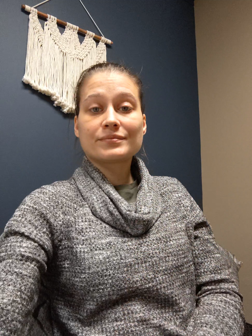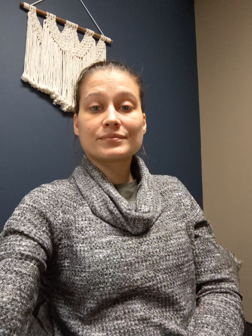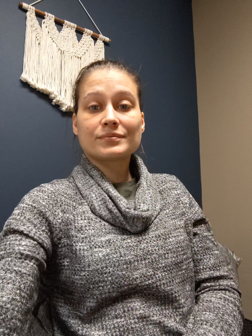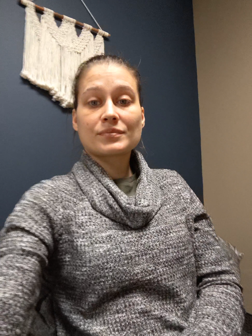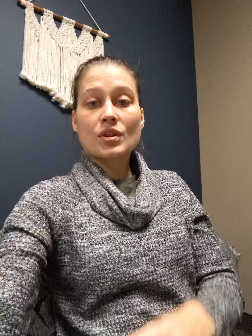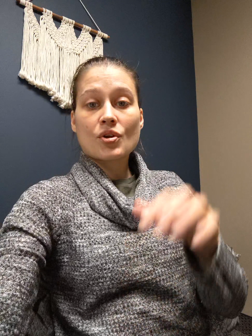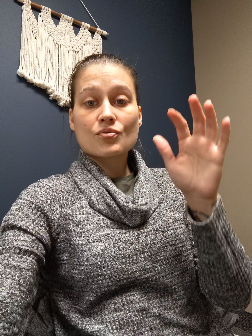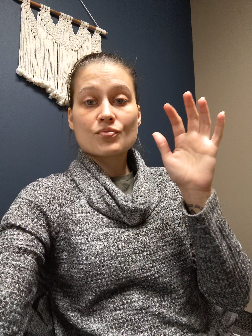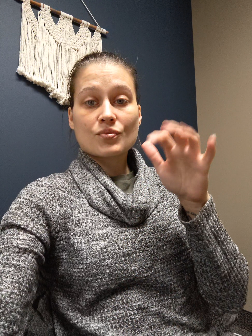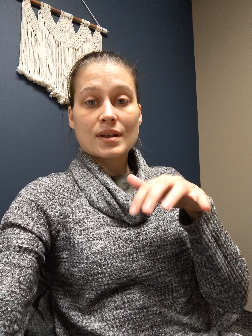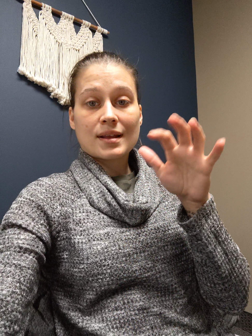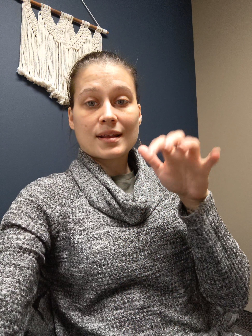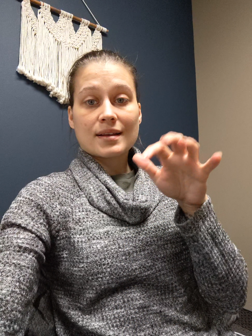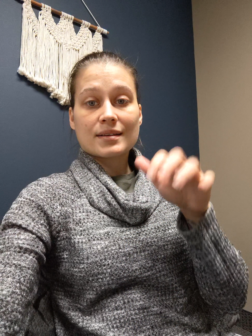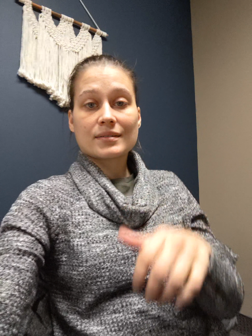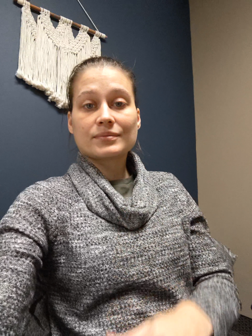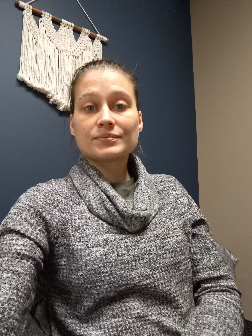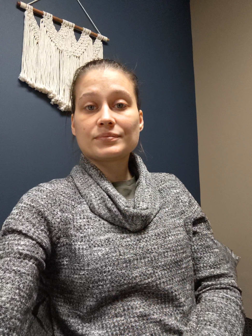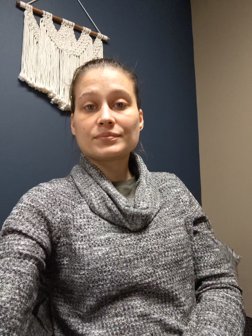rain